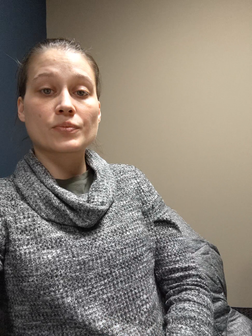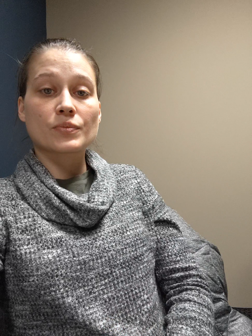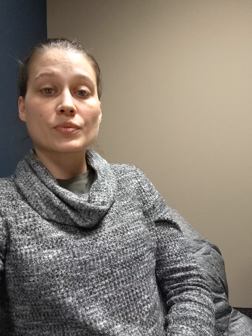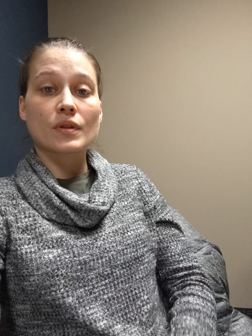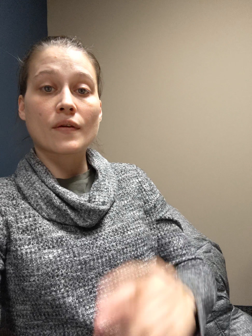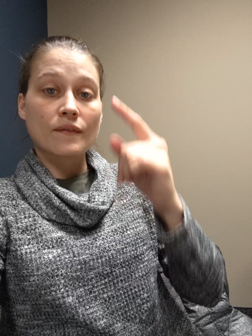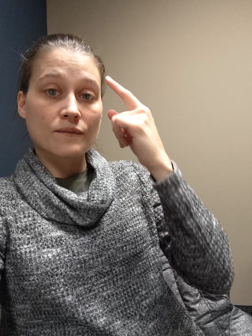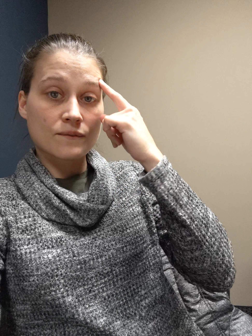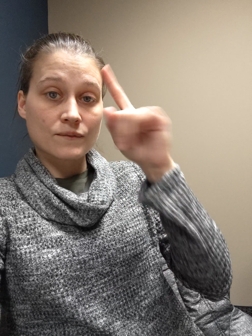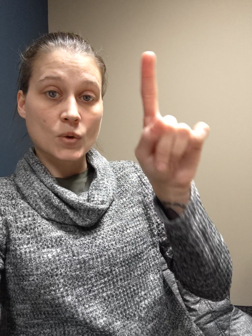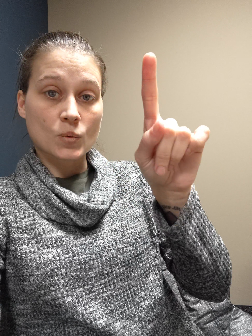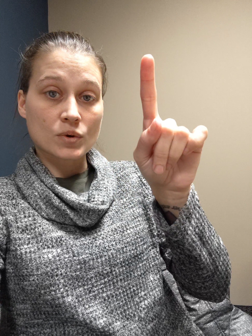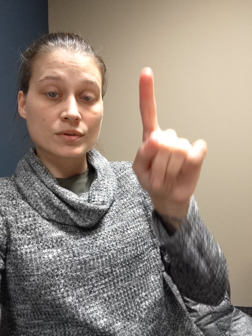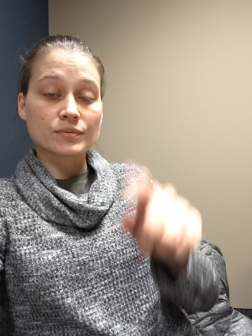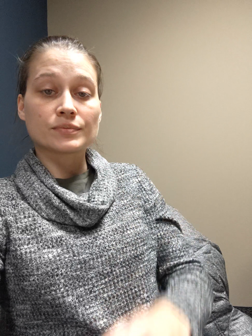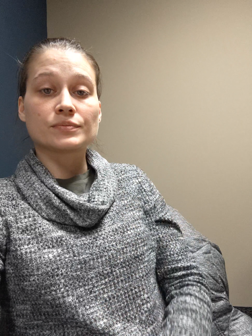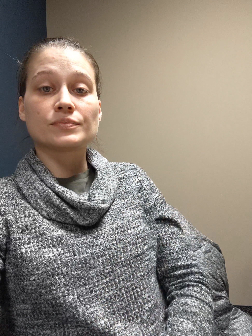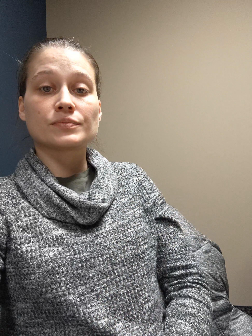for